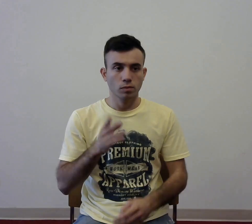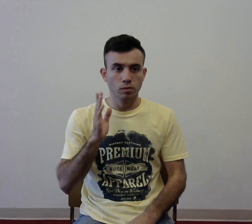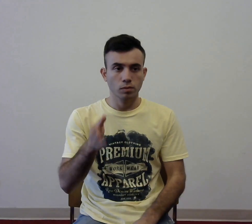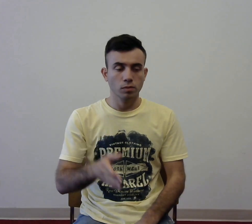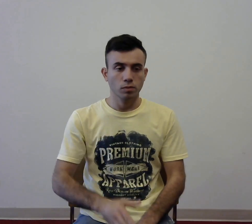olacaq